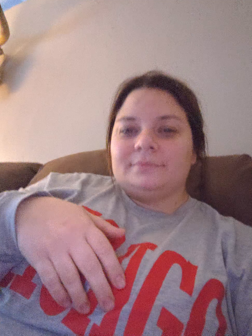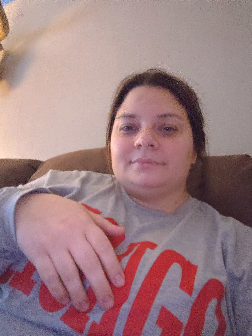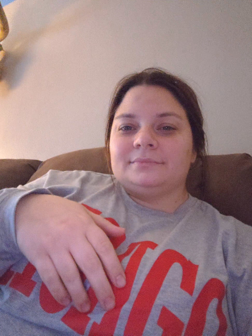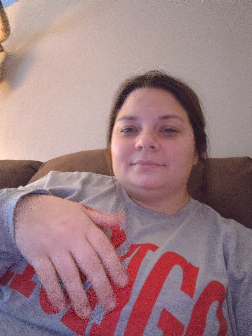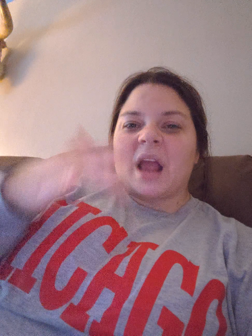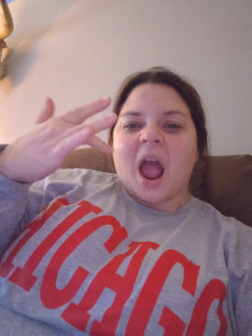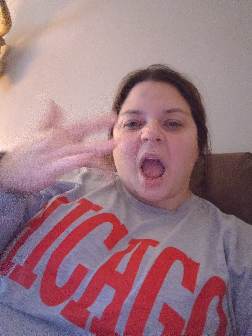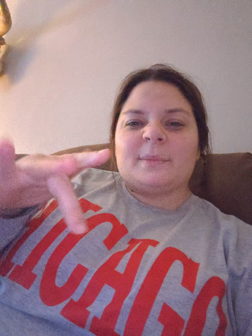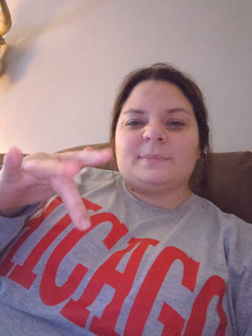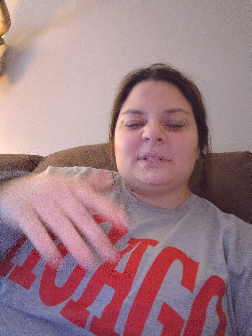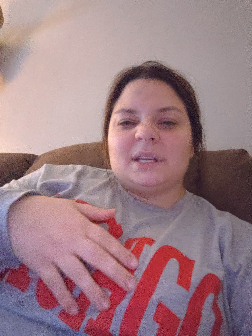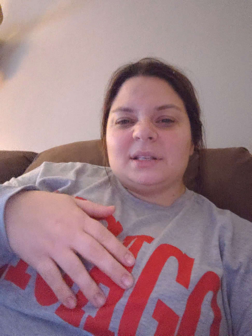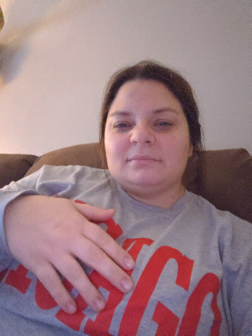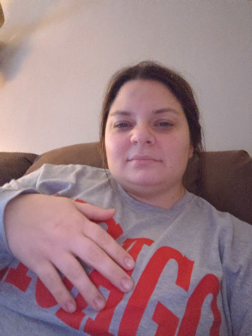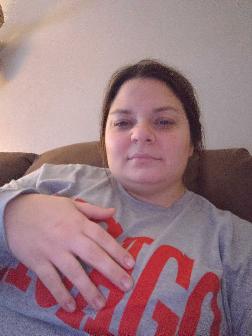empty